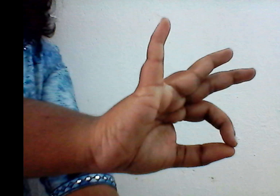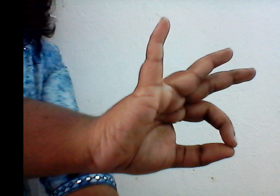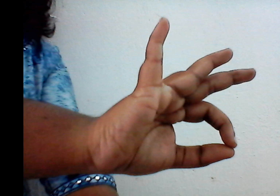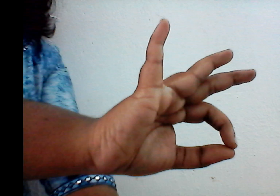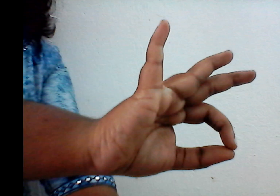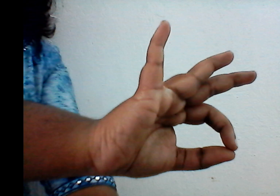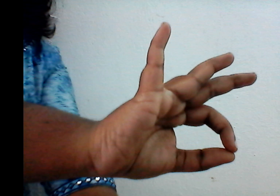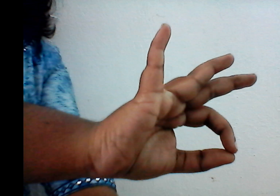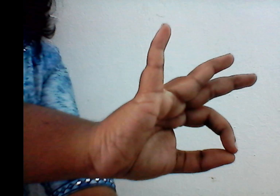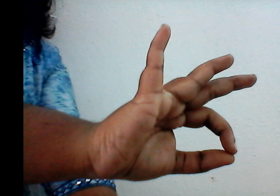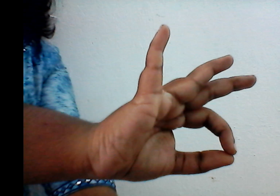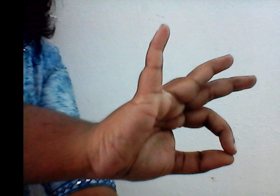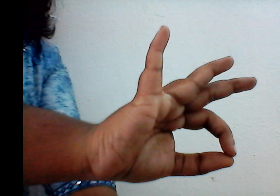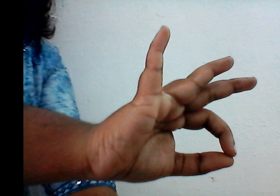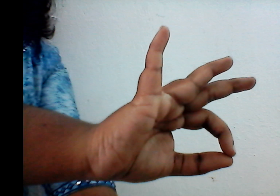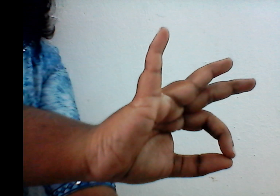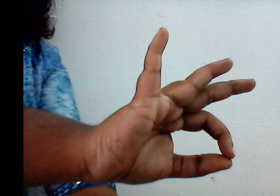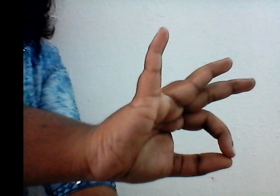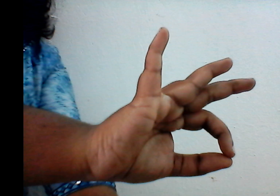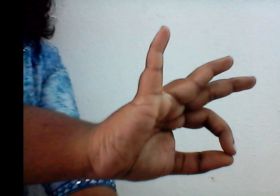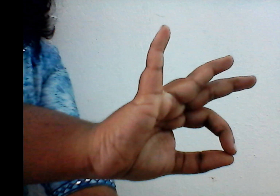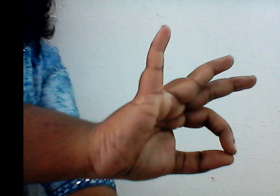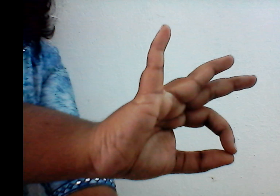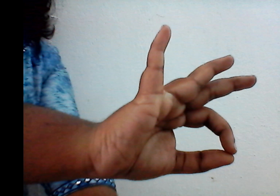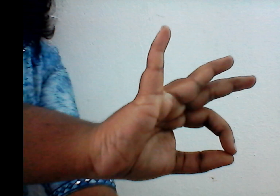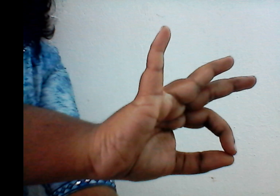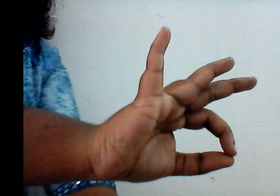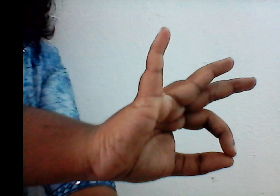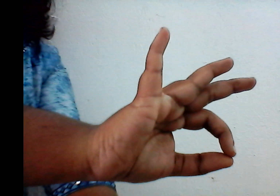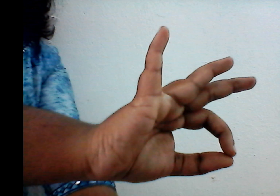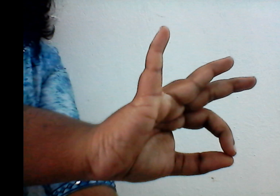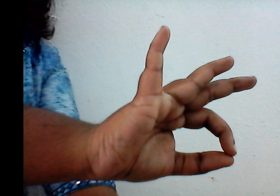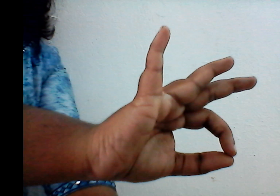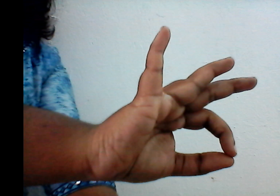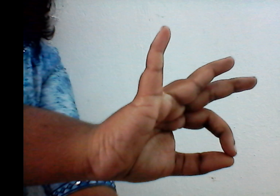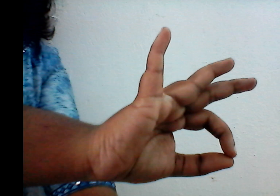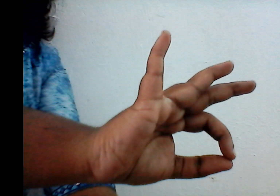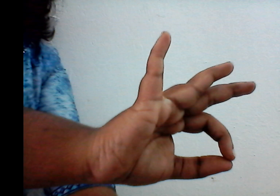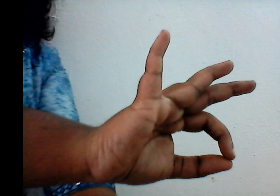ഒ